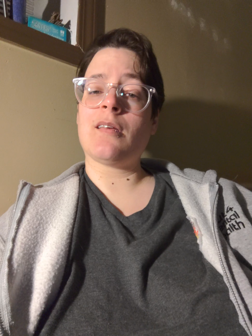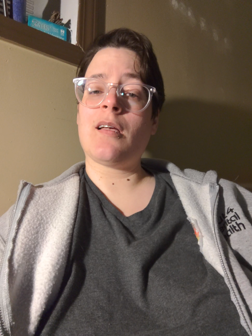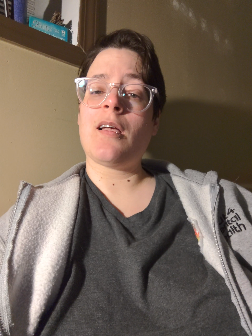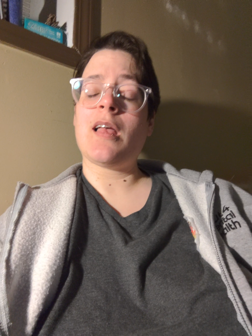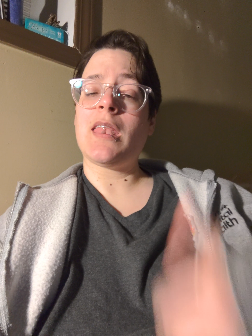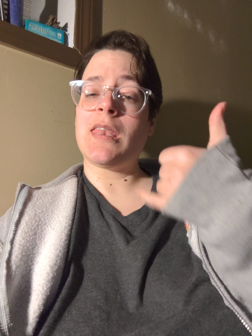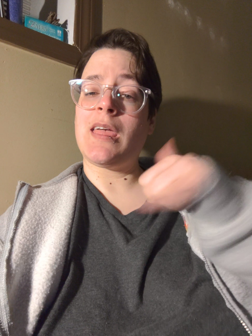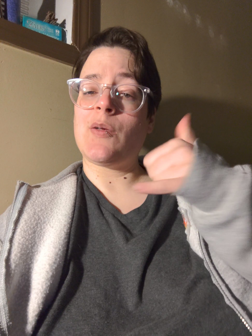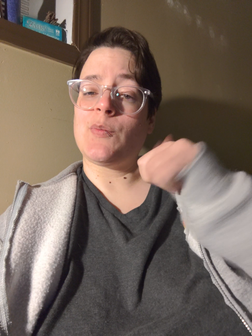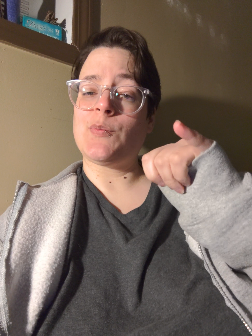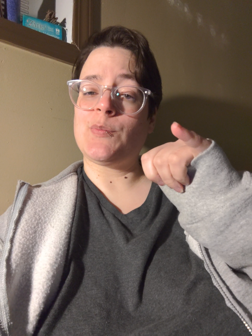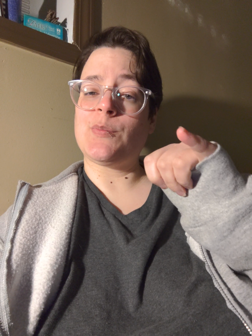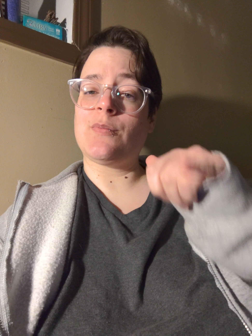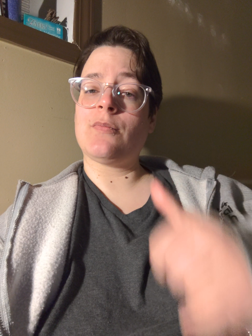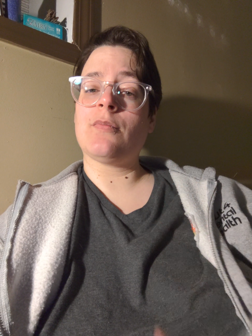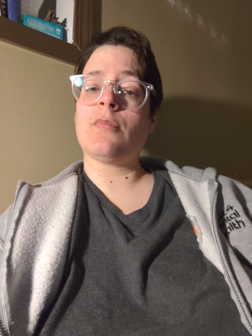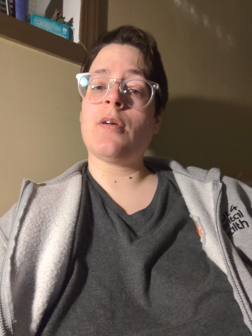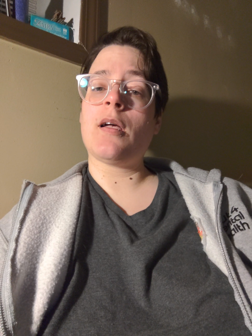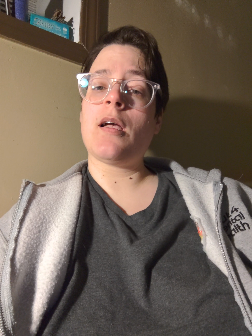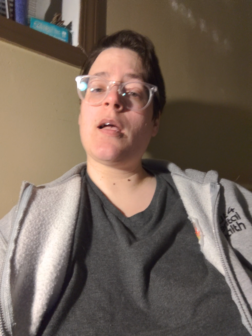yellow